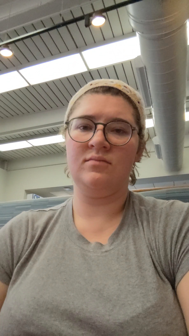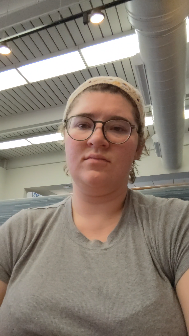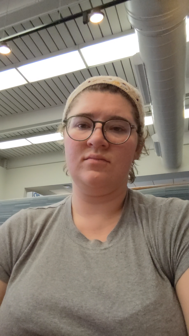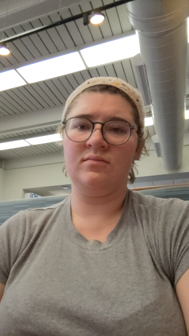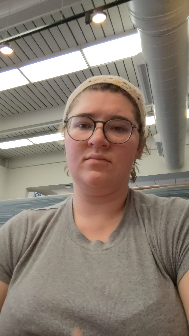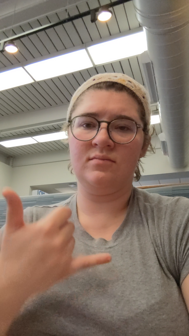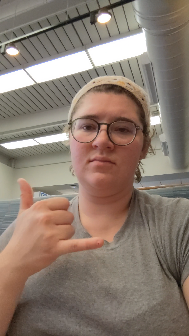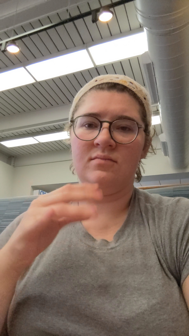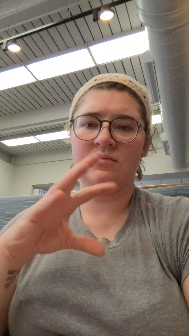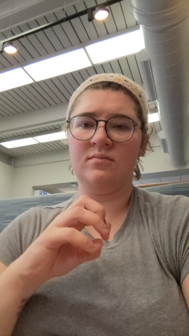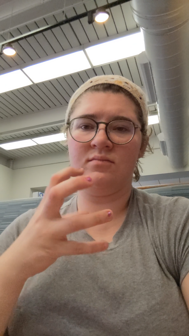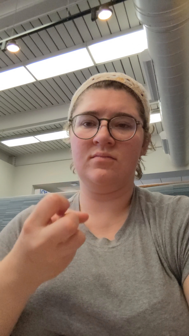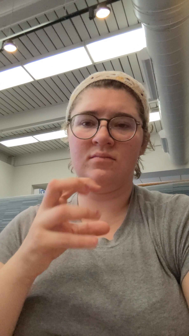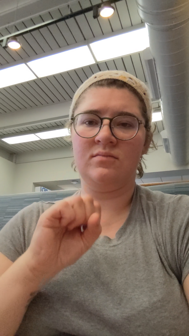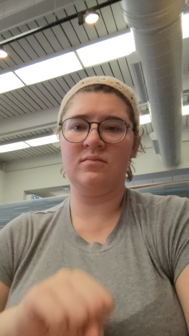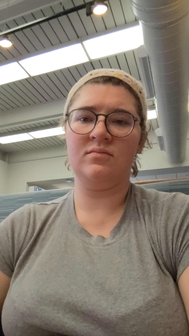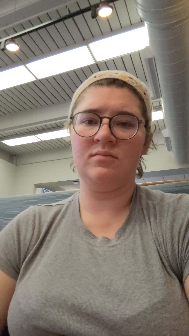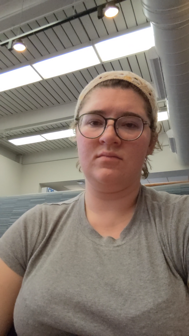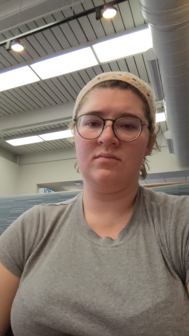play dough